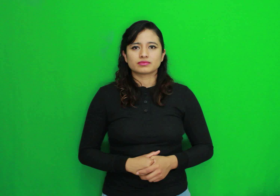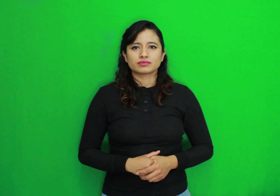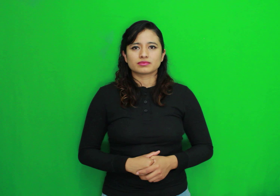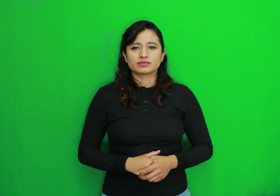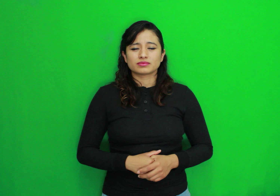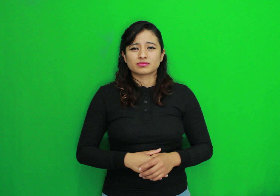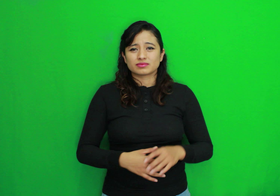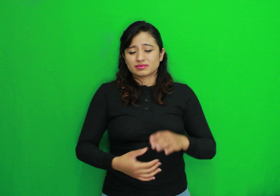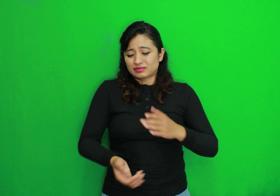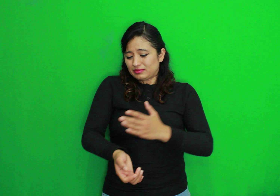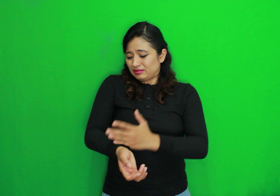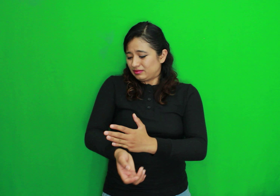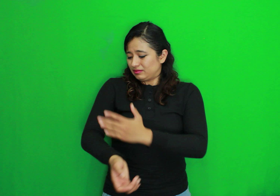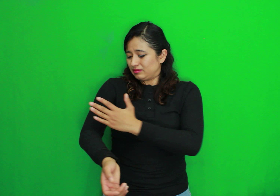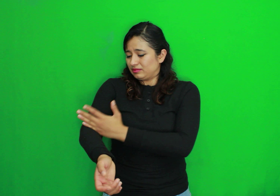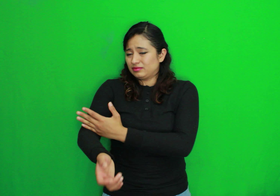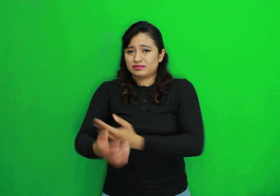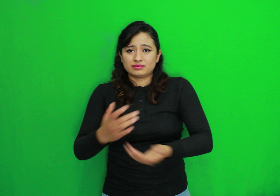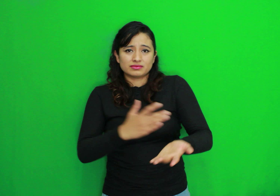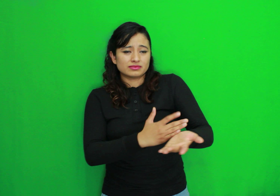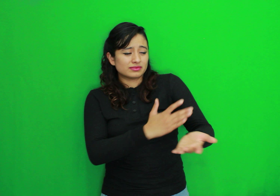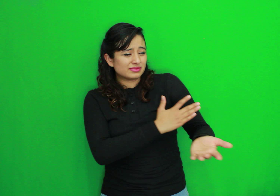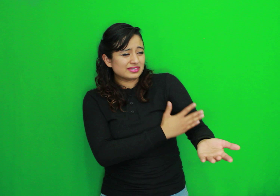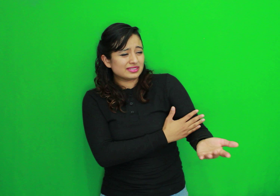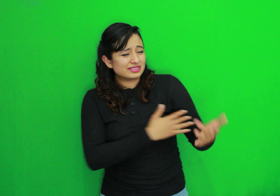articulaciones